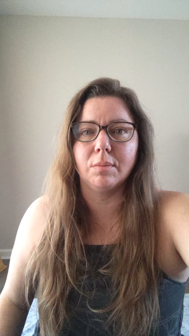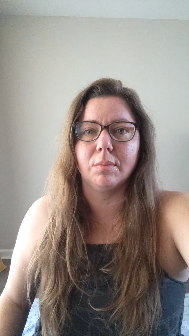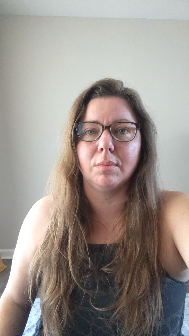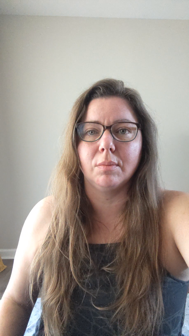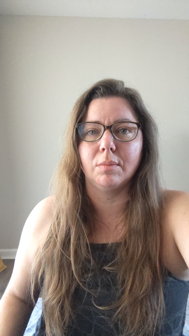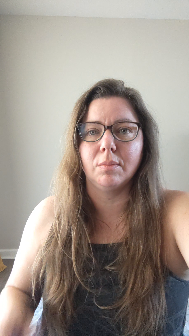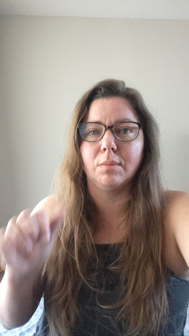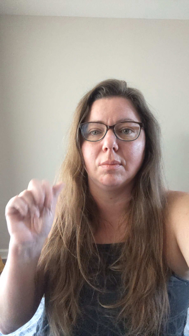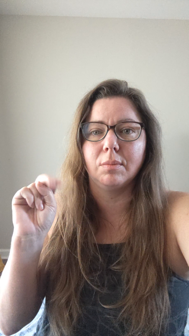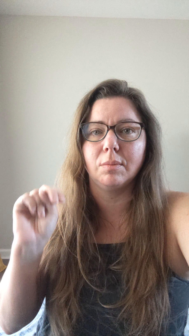an